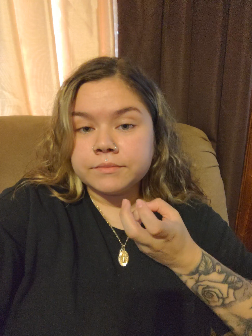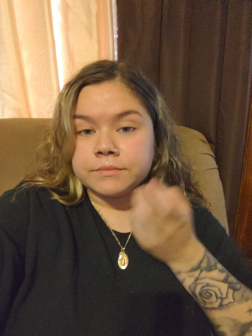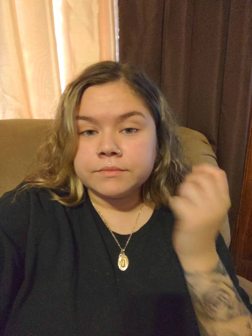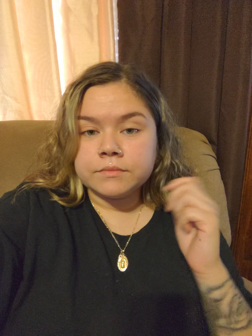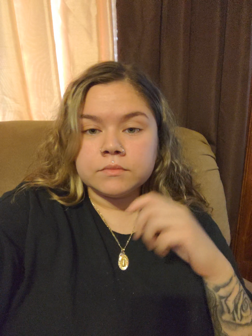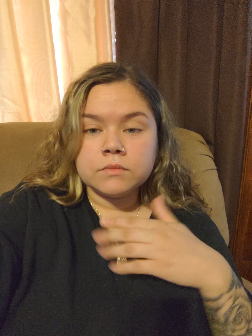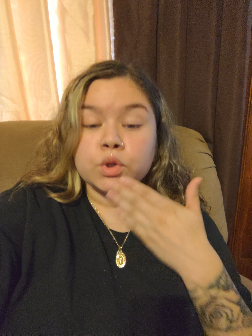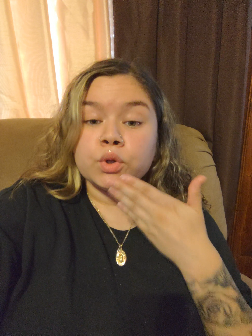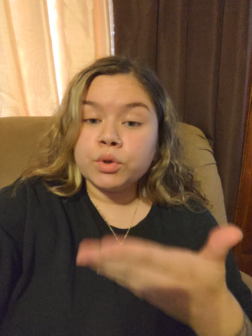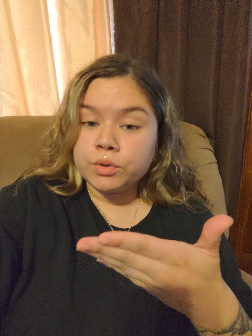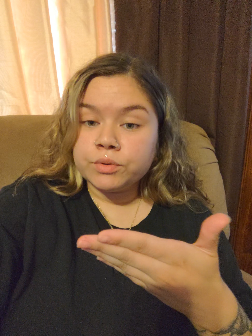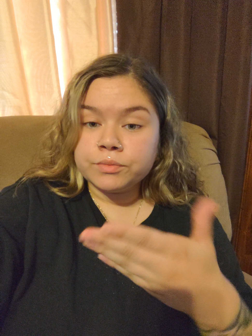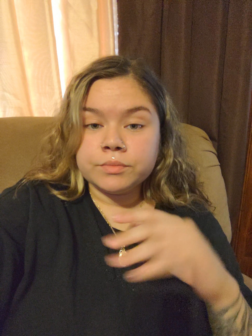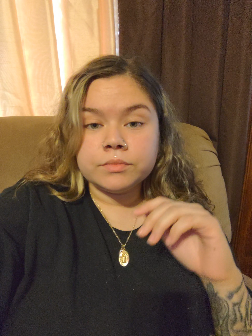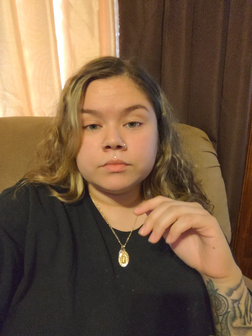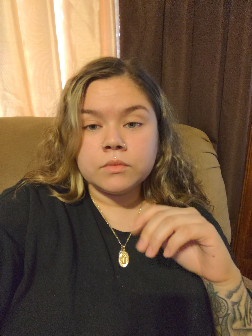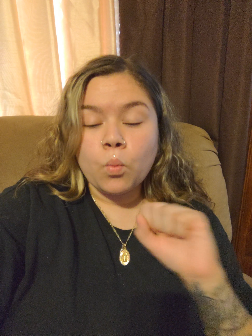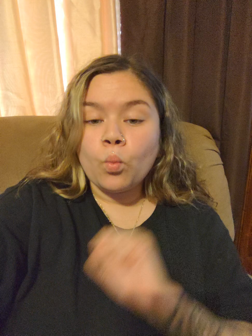good